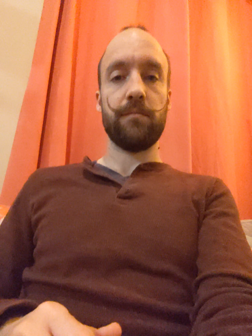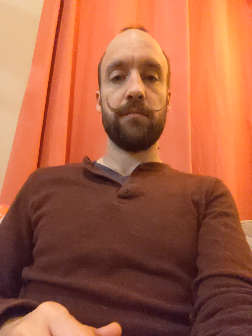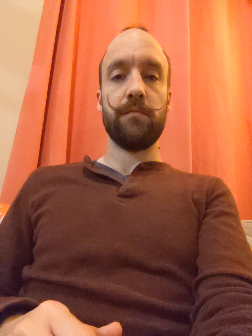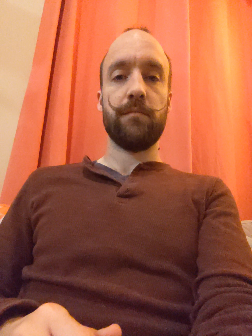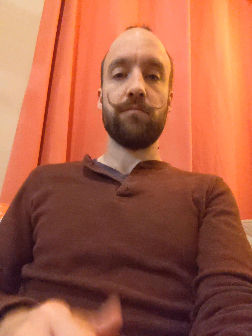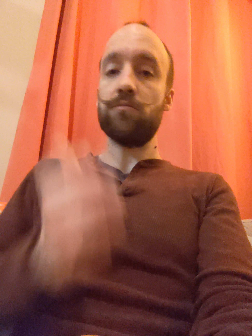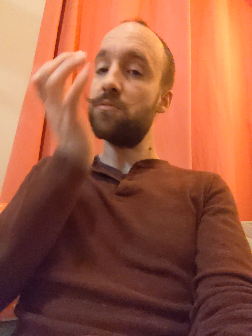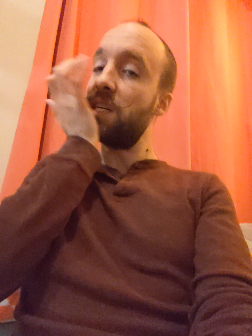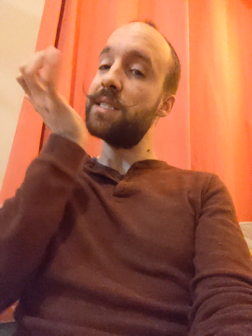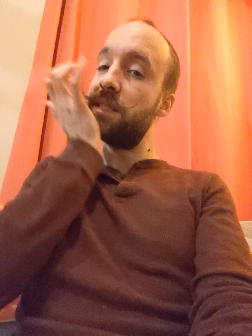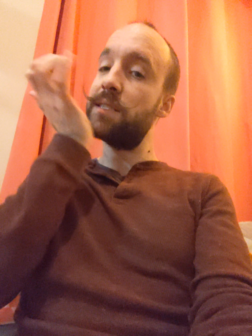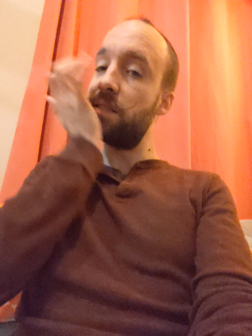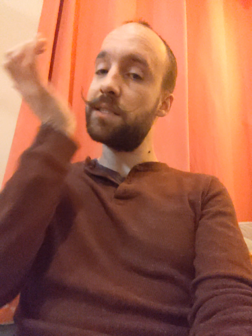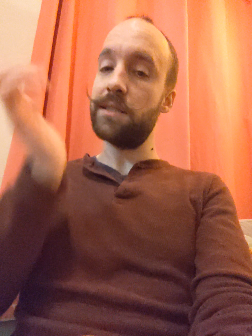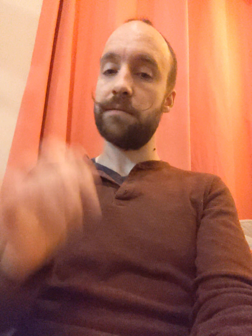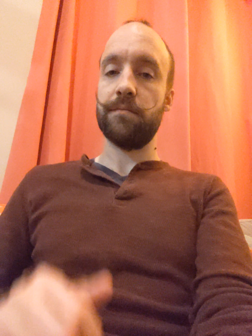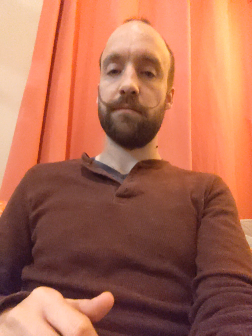grass